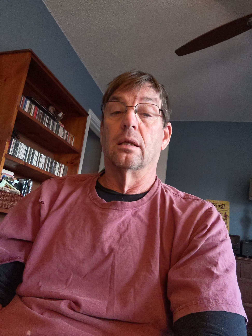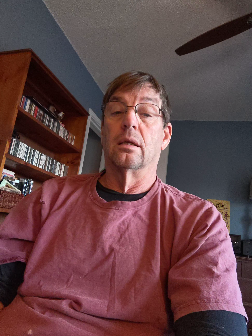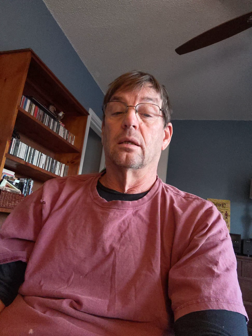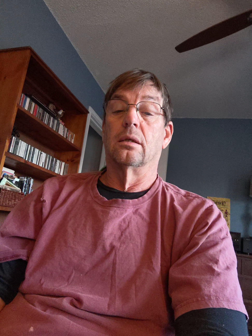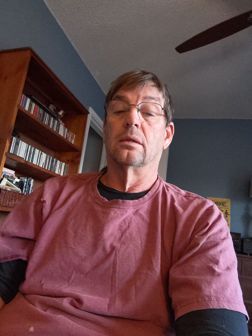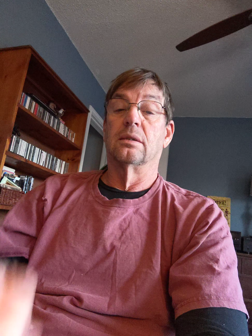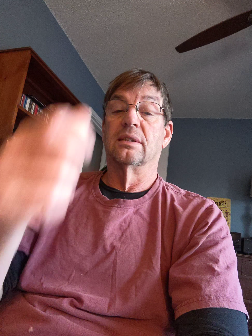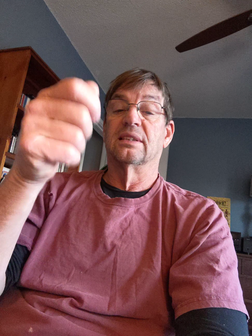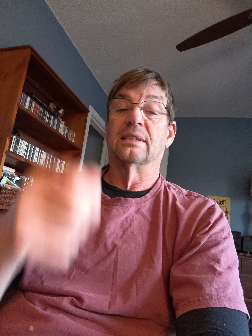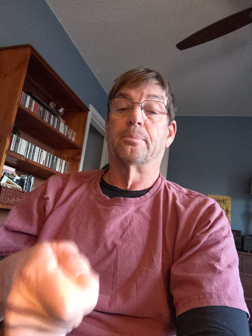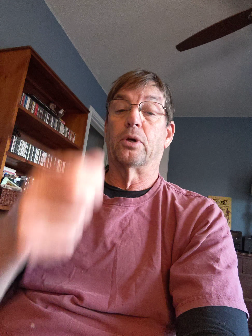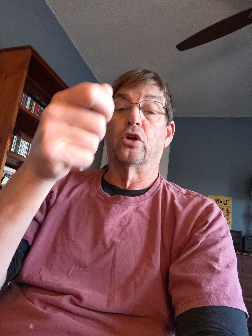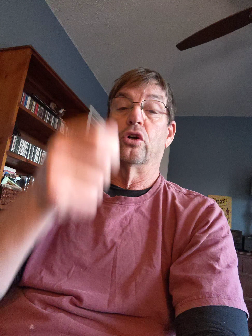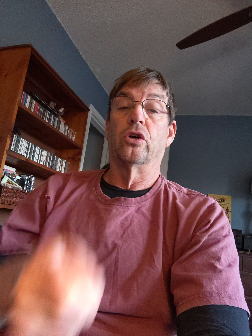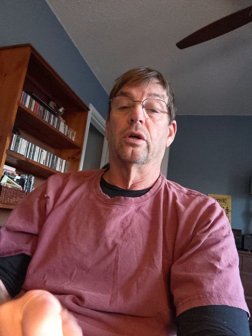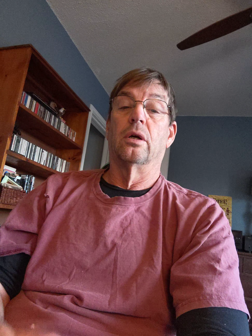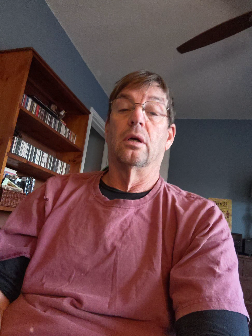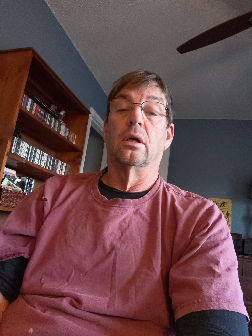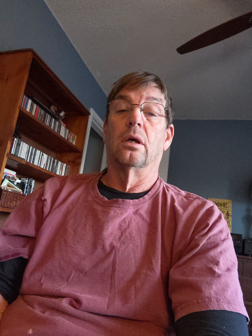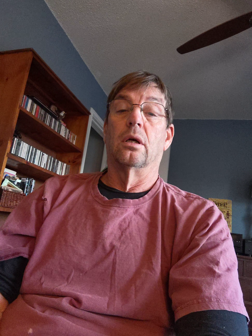zipper